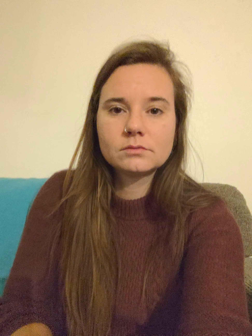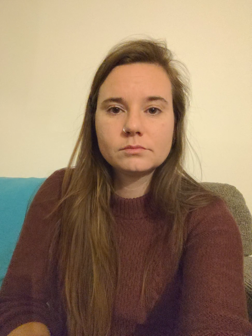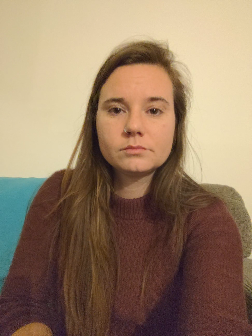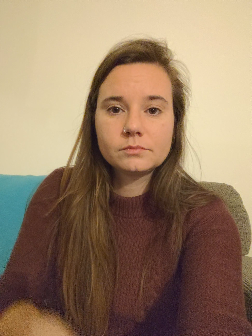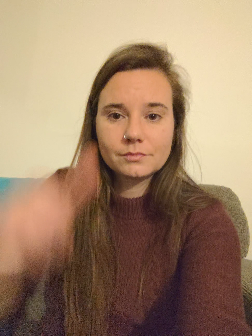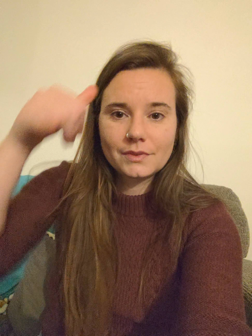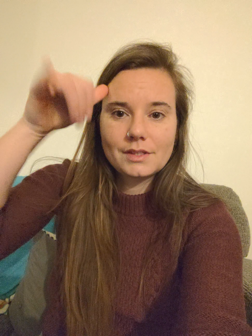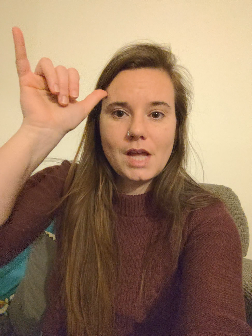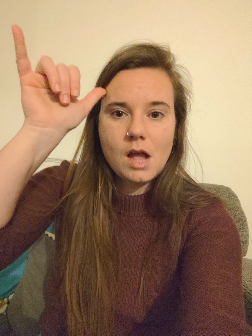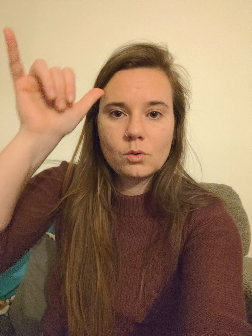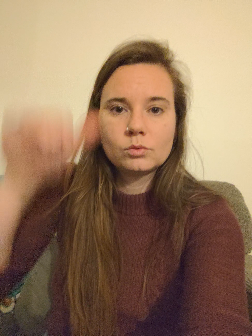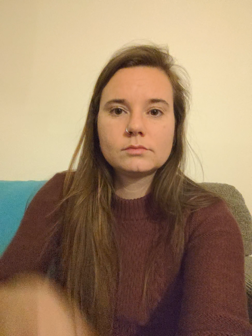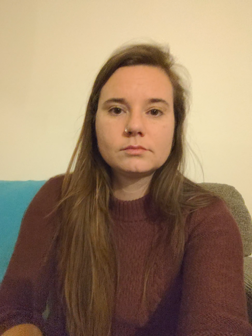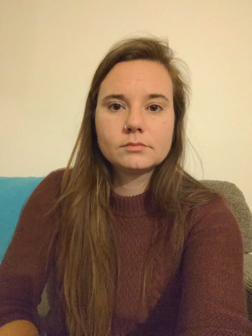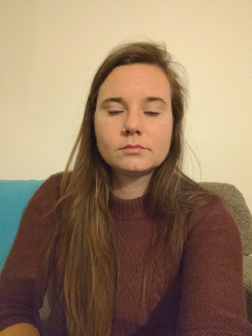cow